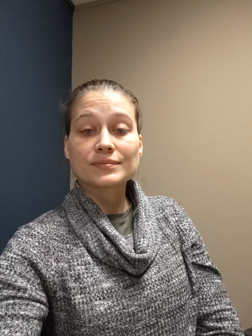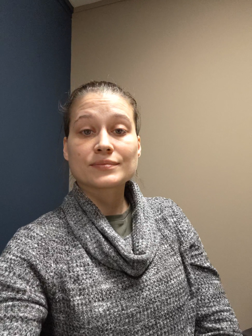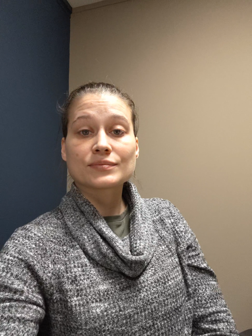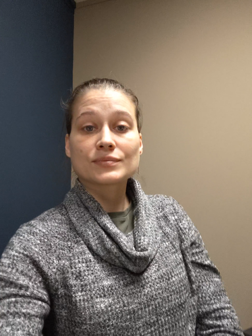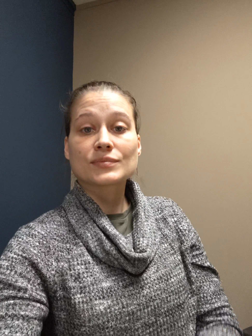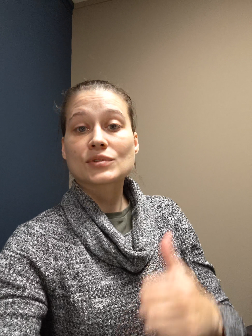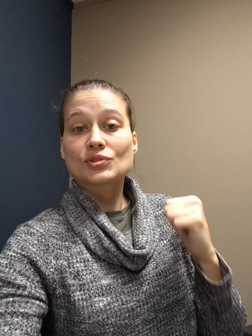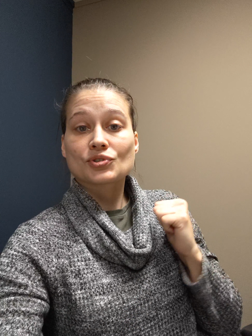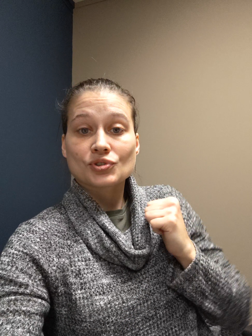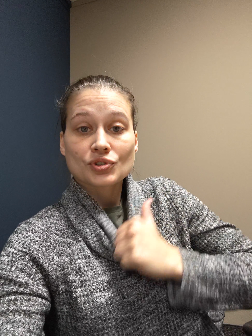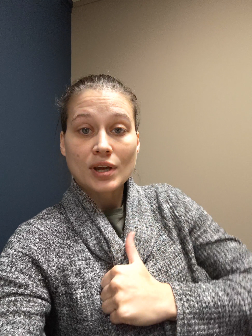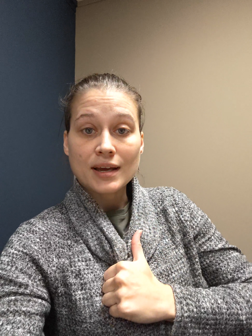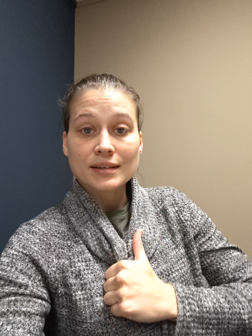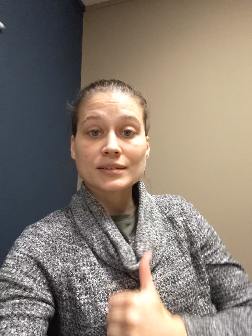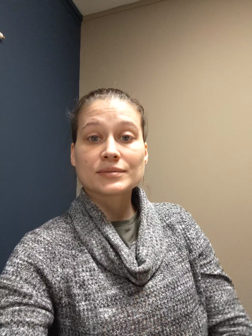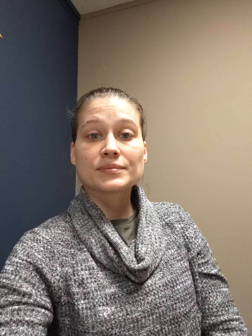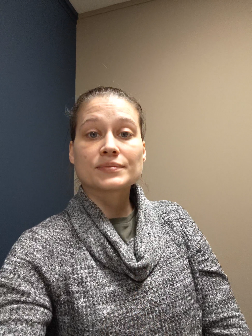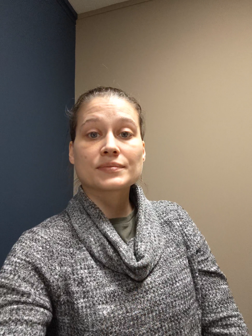jacket